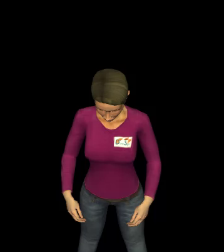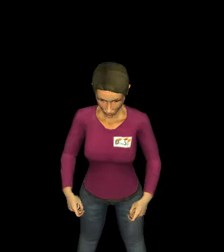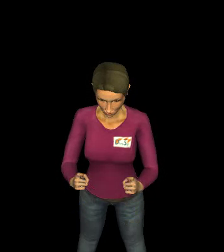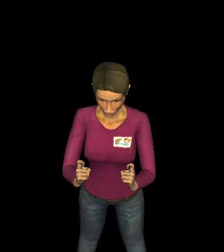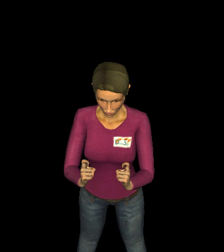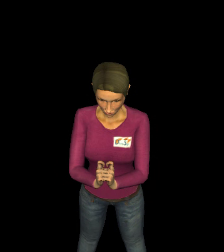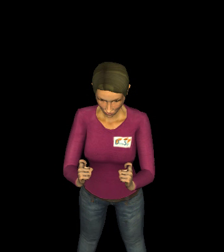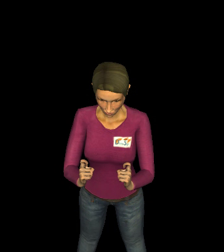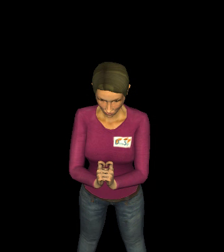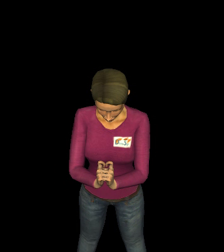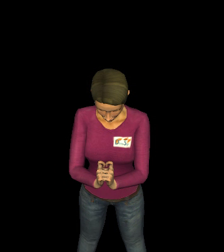كهربائي